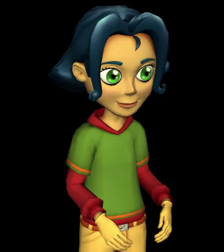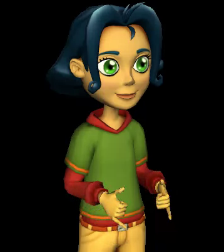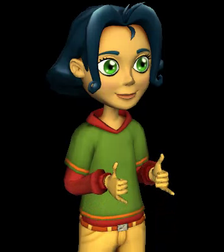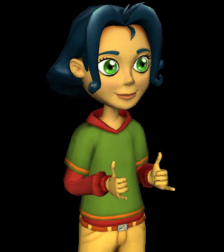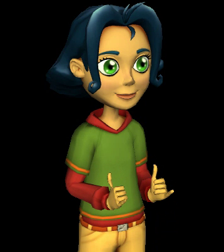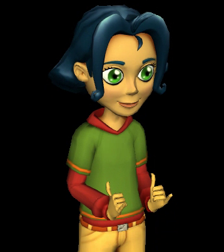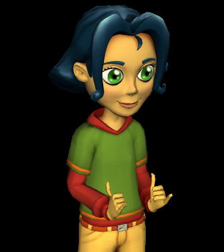كرسي